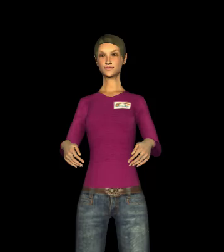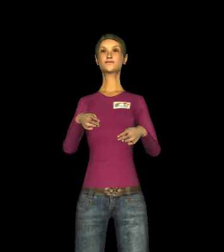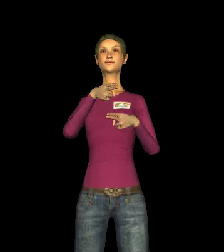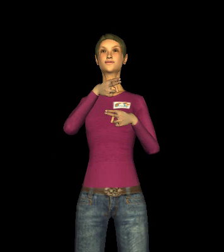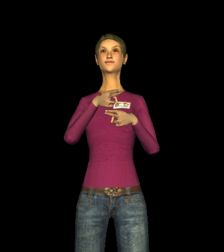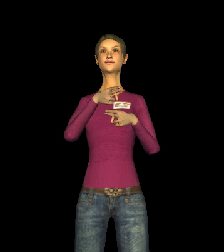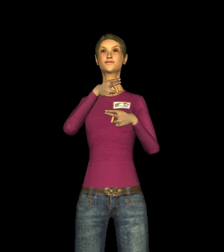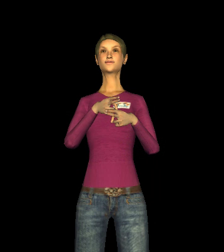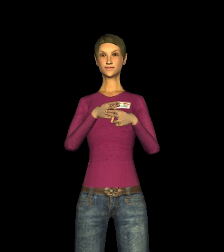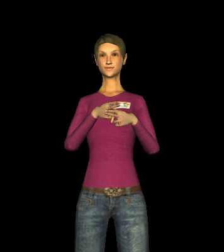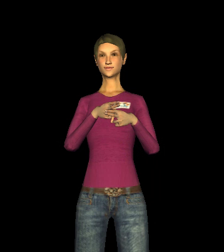لقب